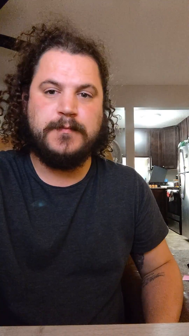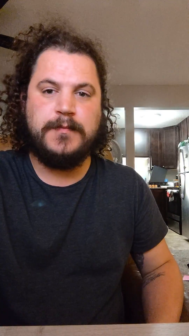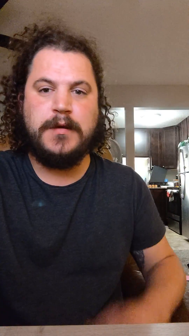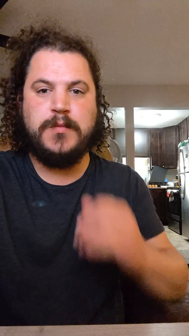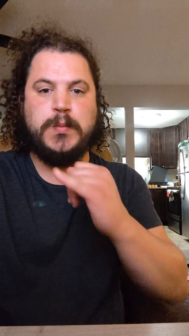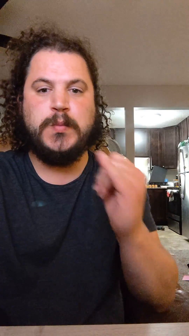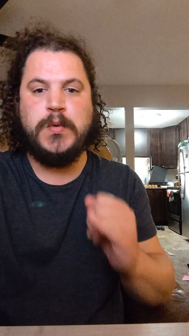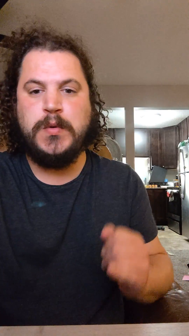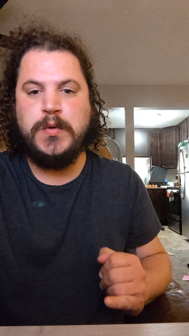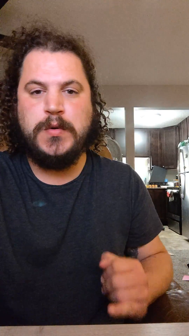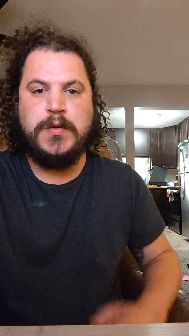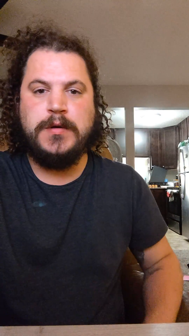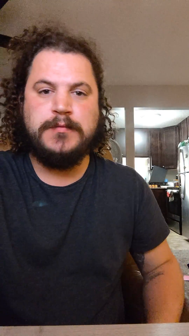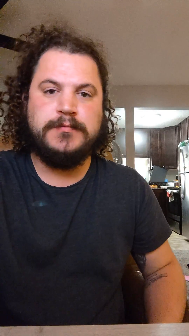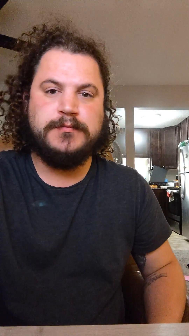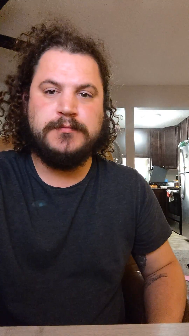draw